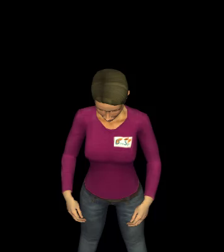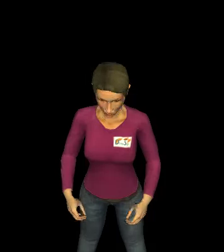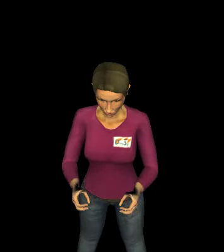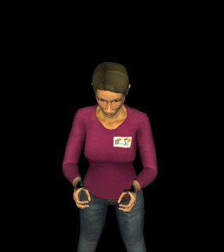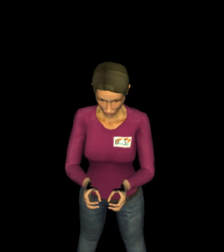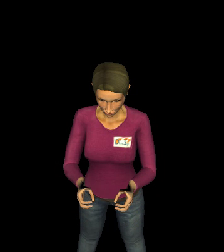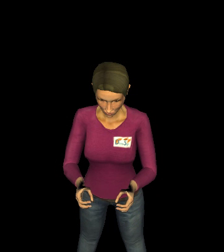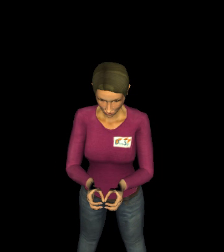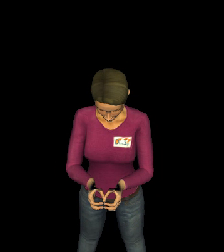مجموعة